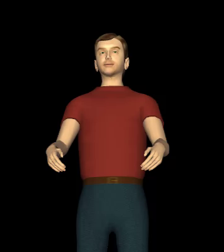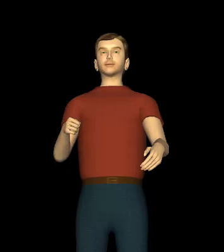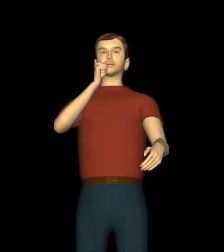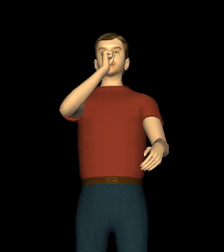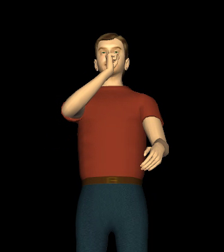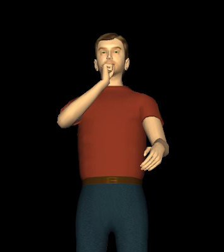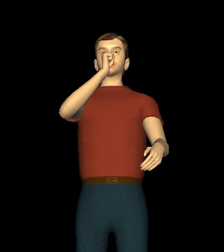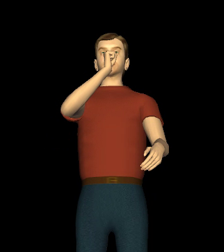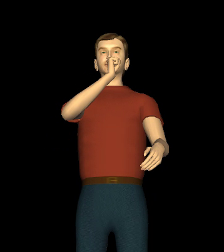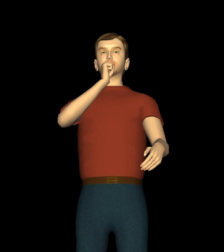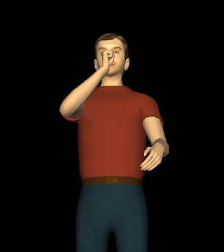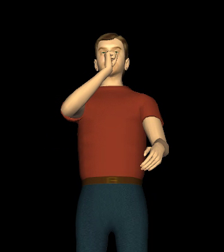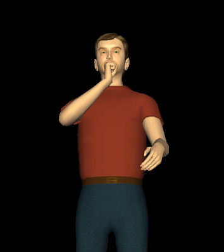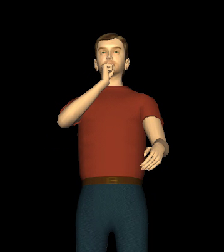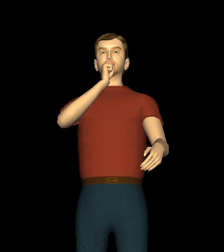جليد